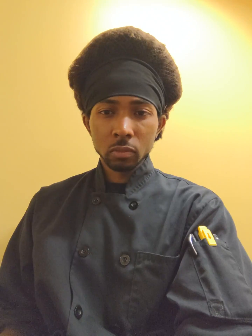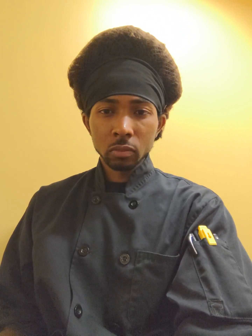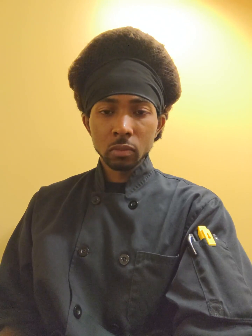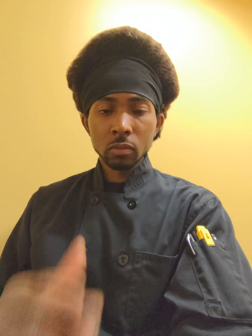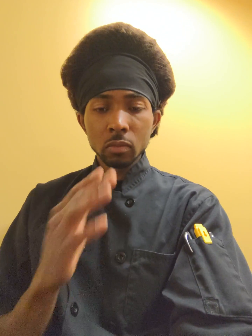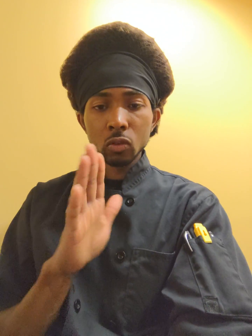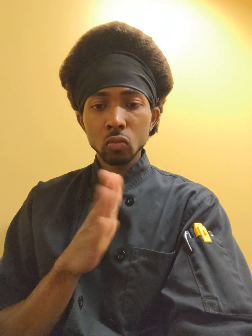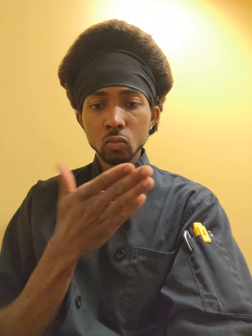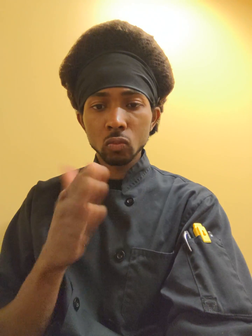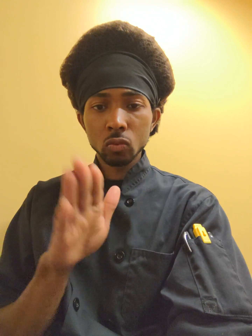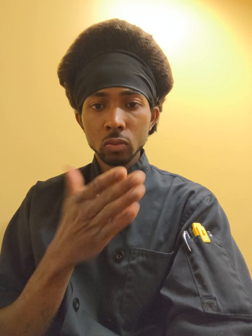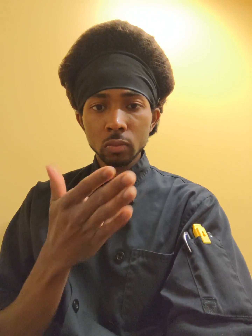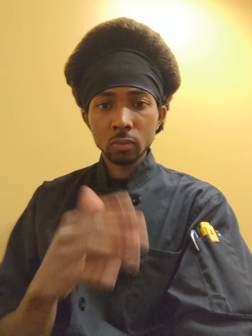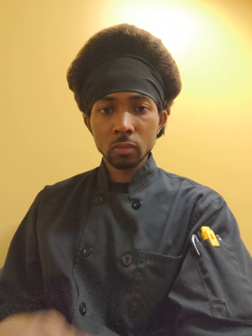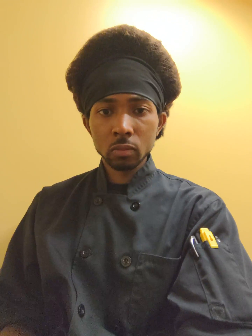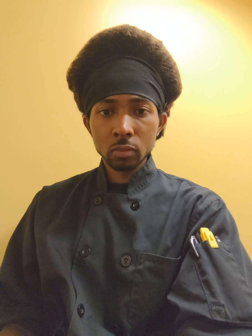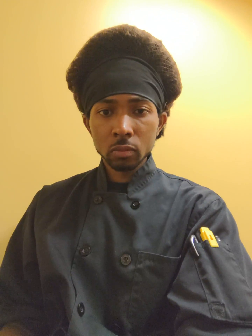share